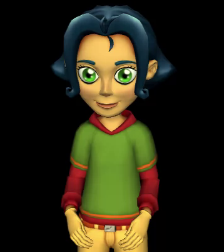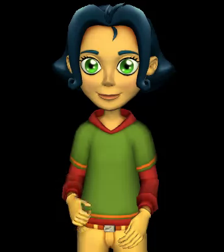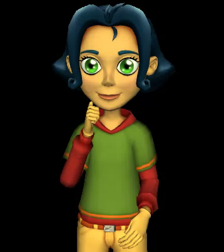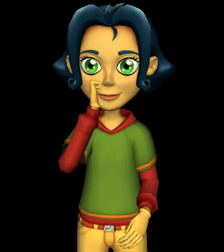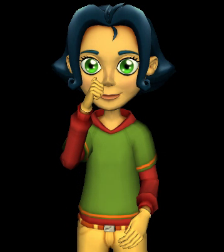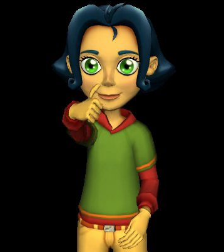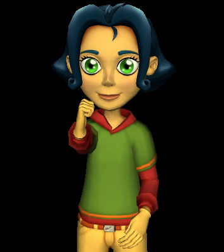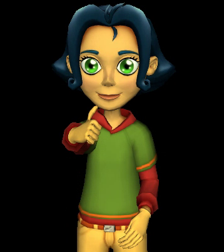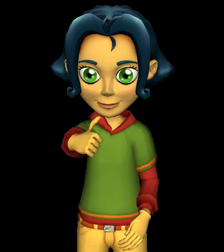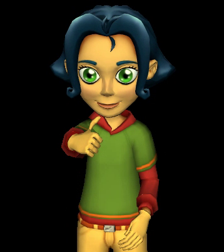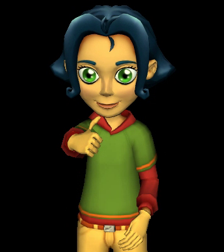بعد غد